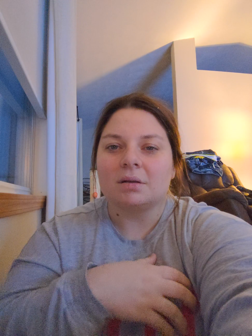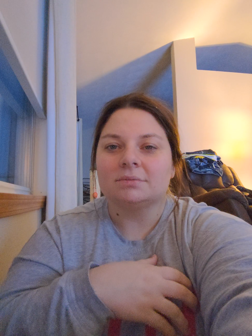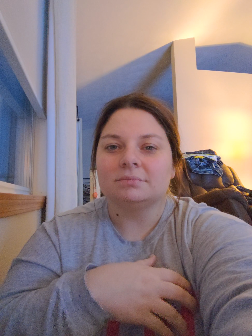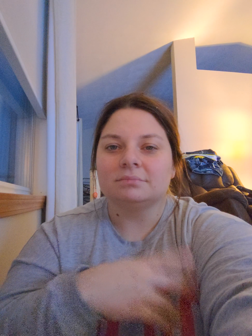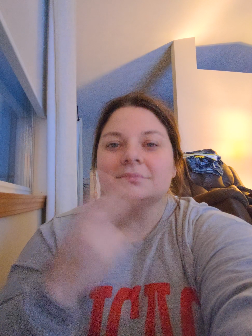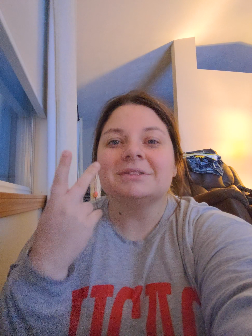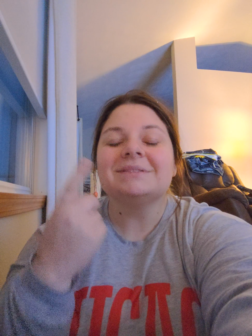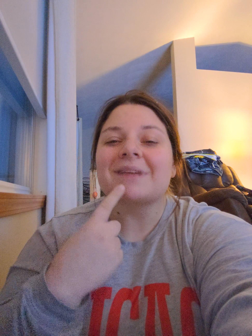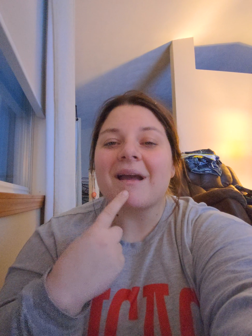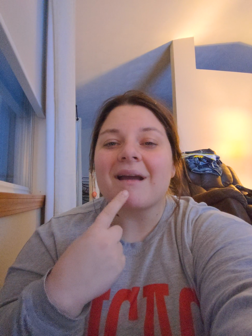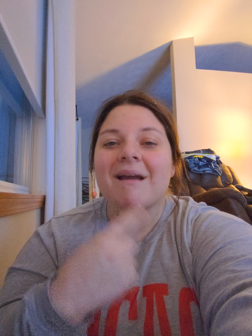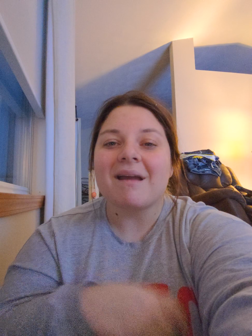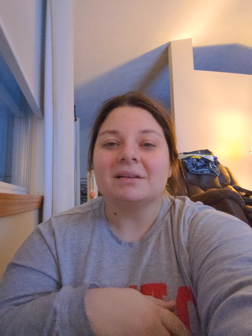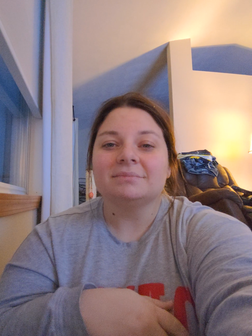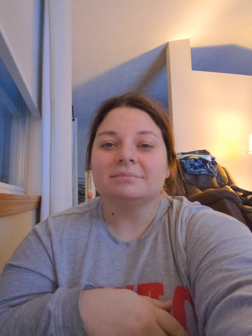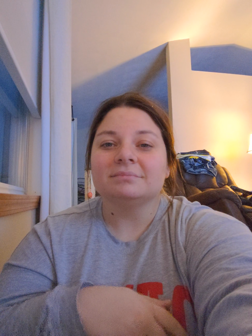say